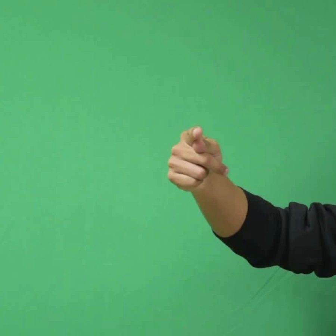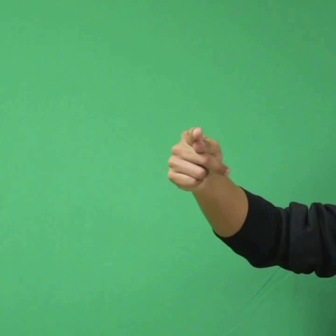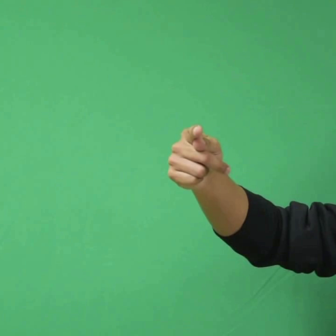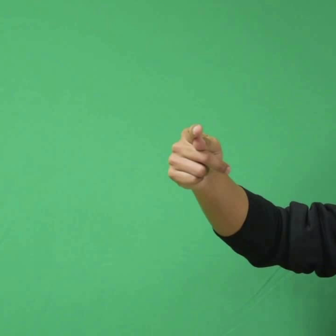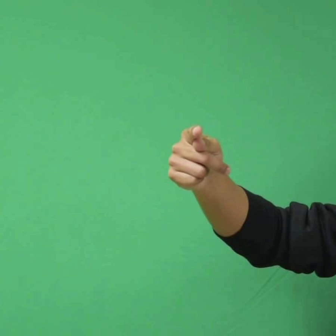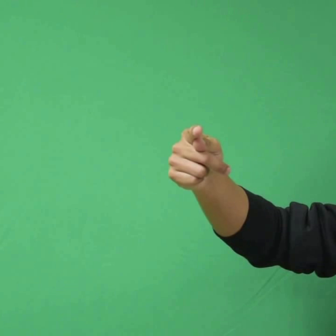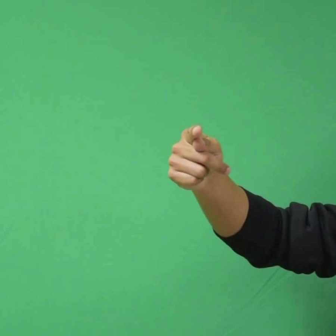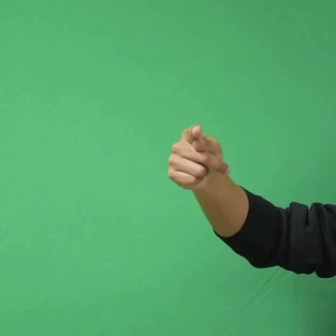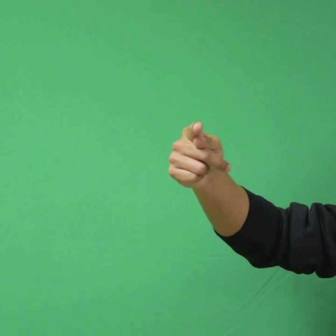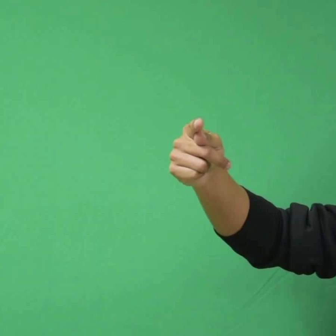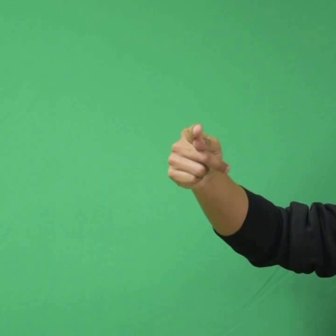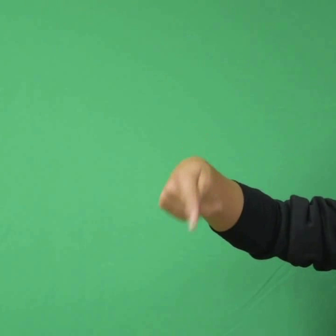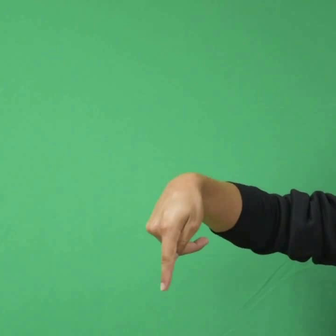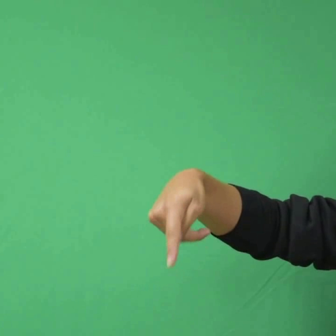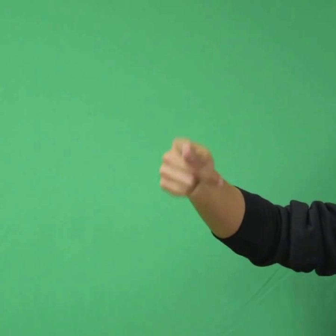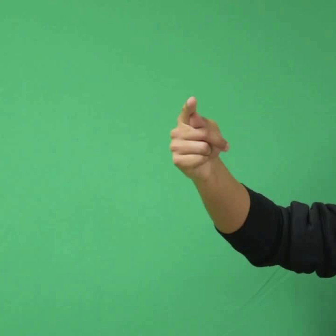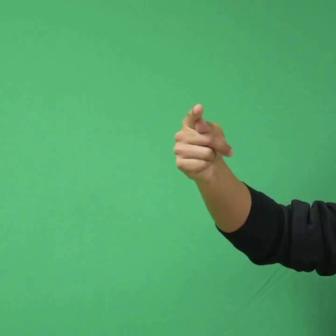K